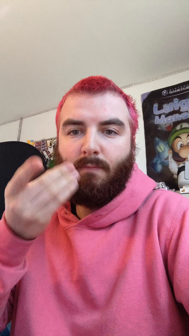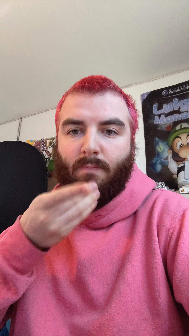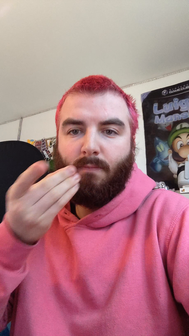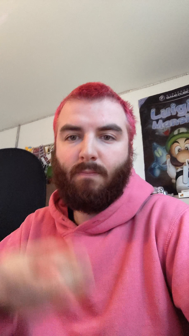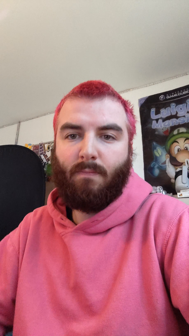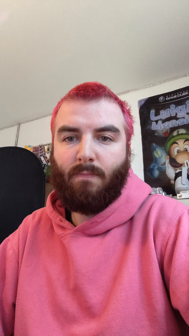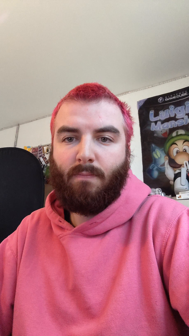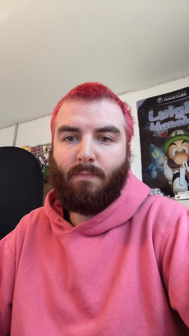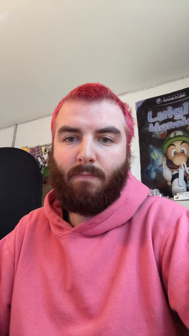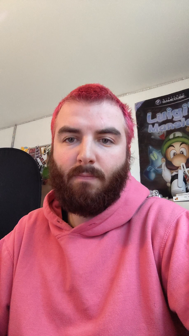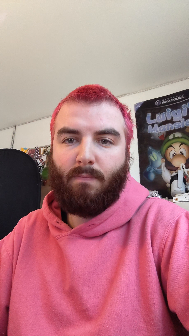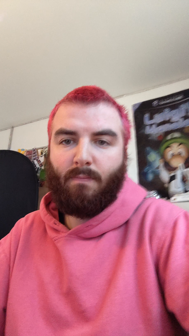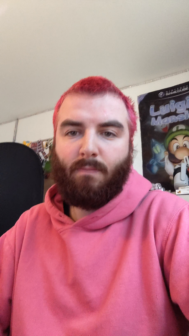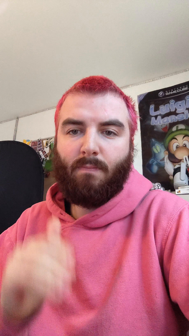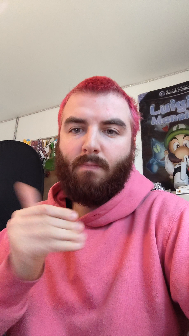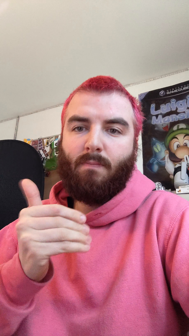how